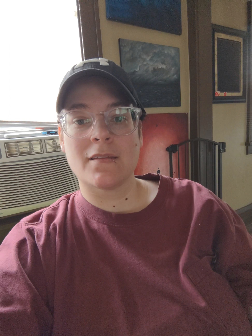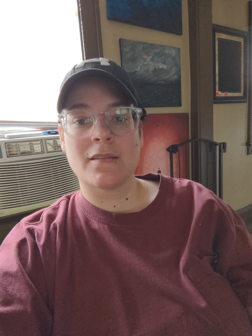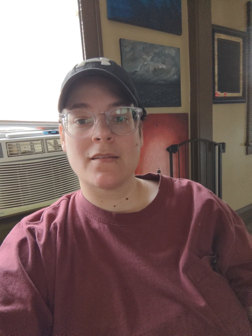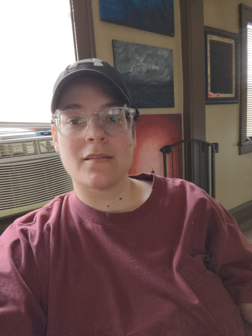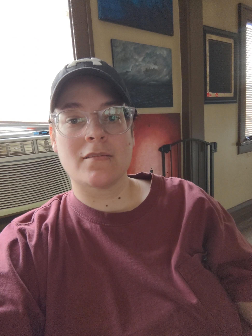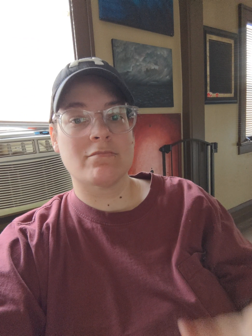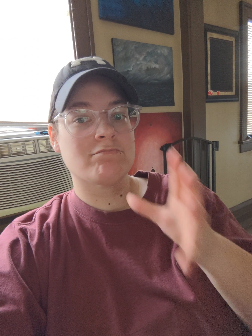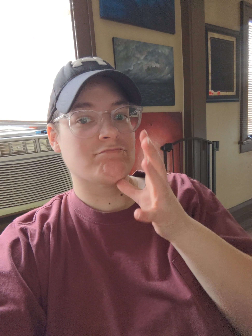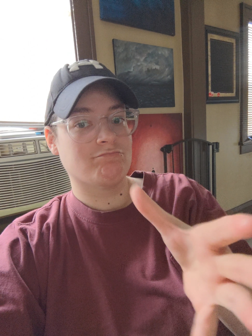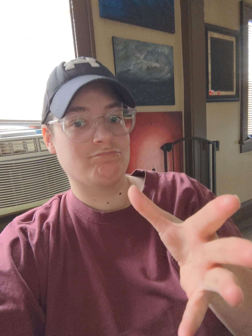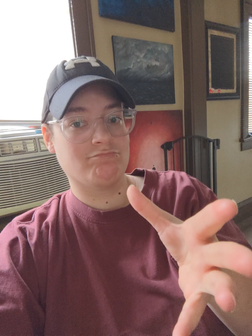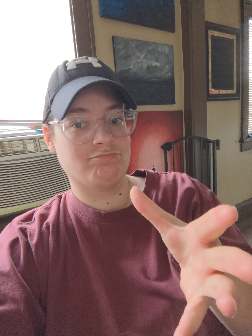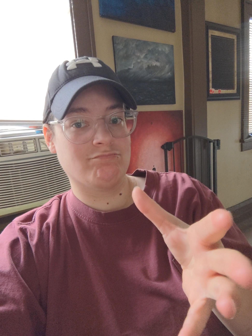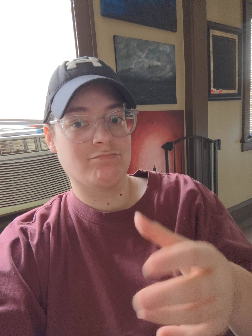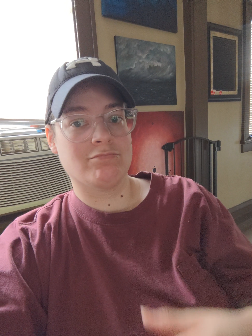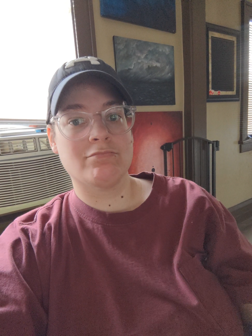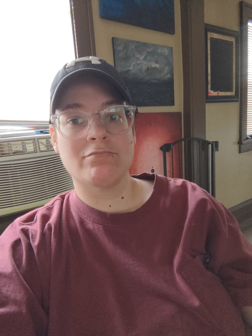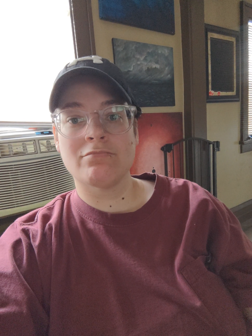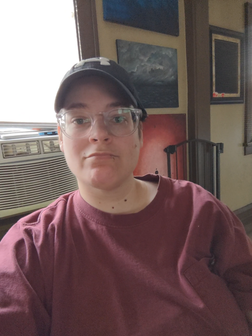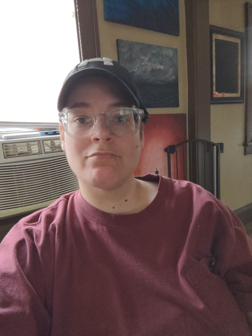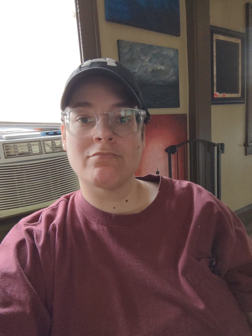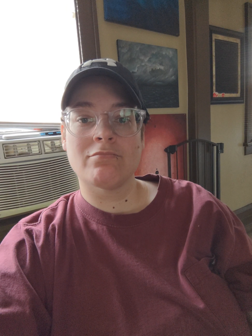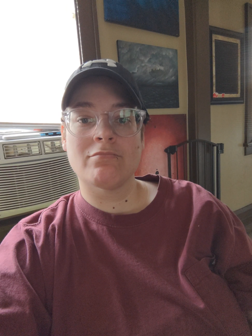hate